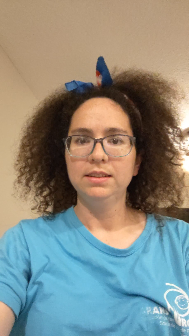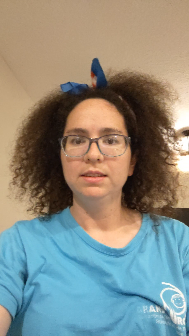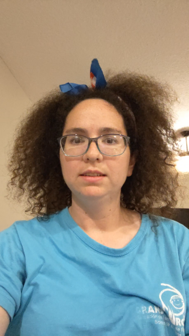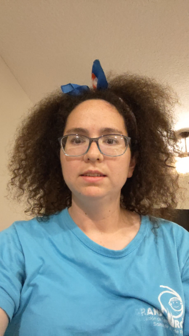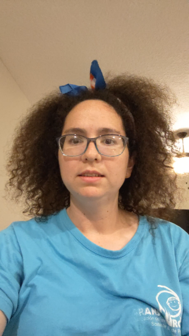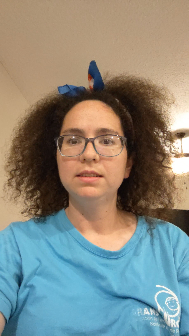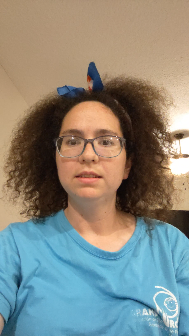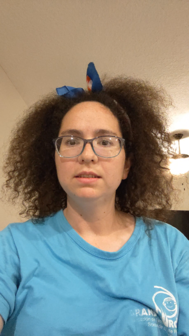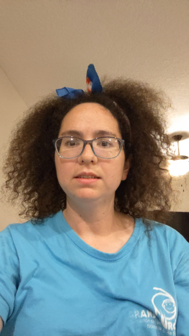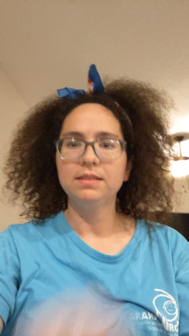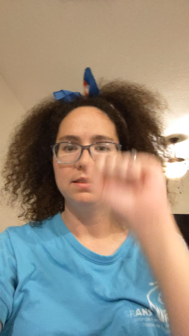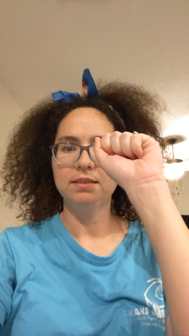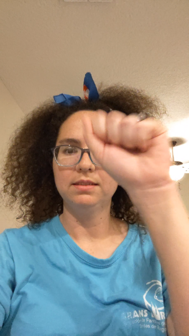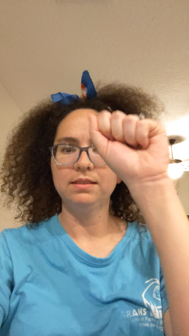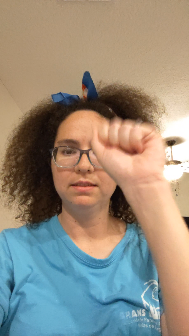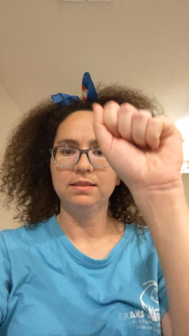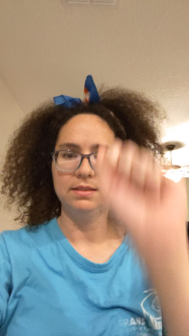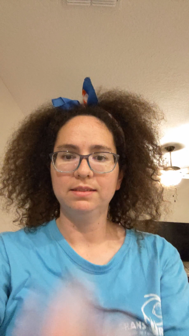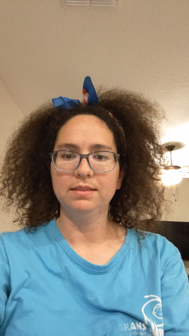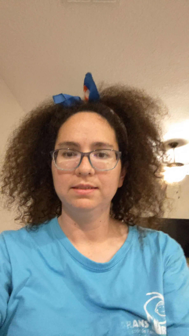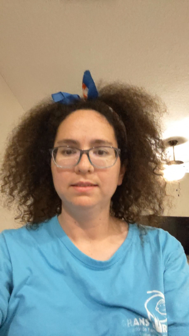knock